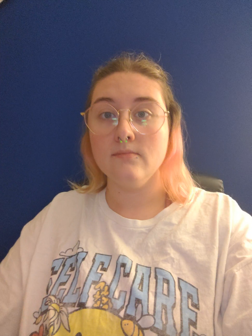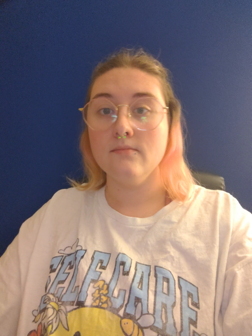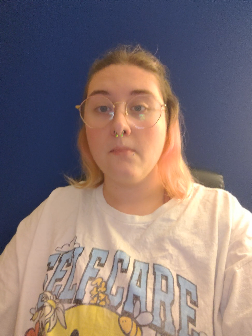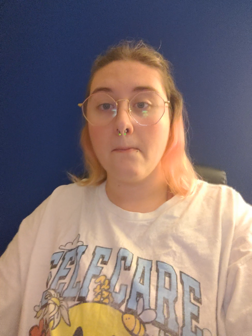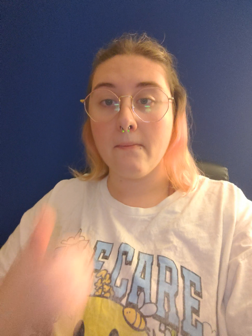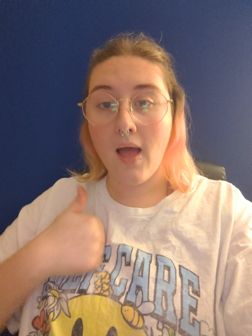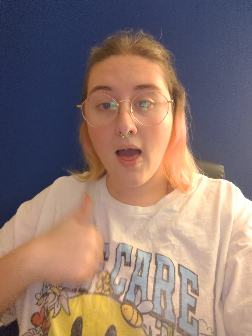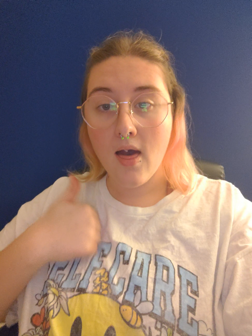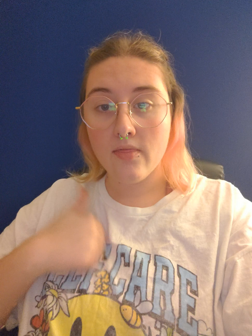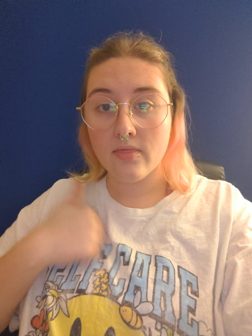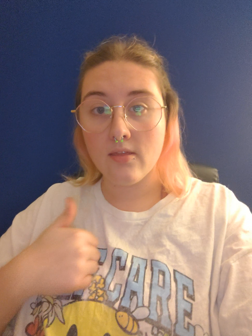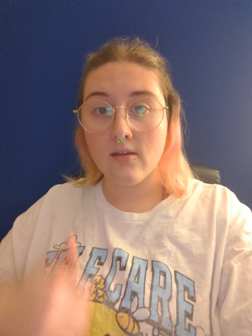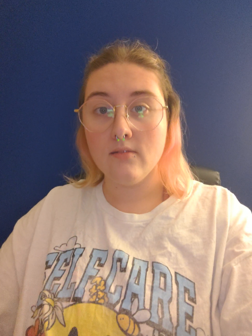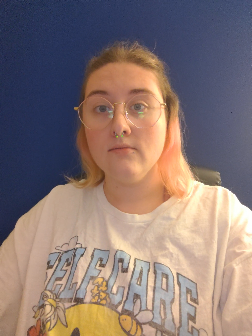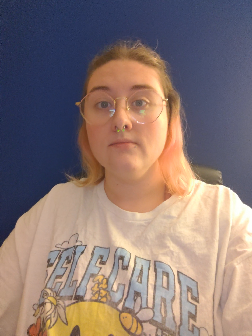bath